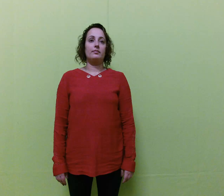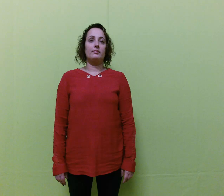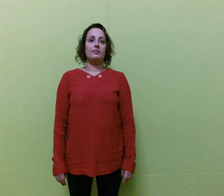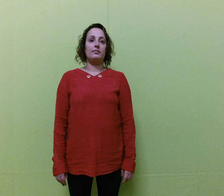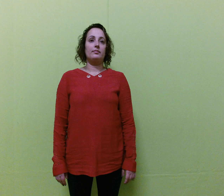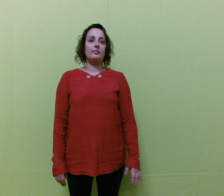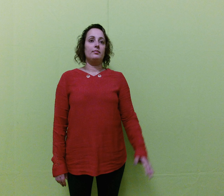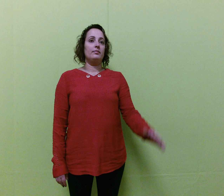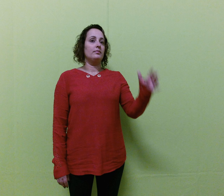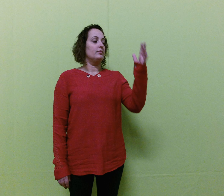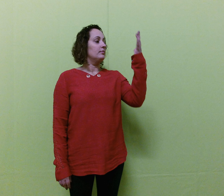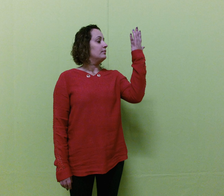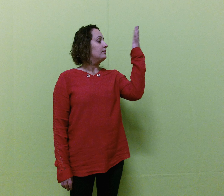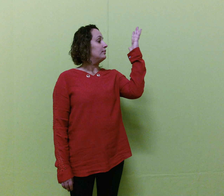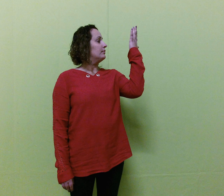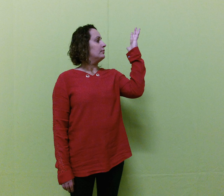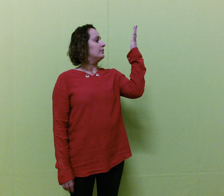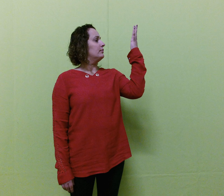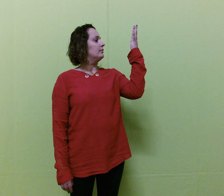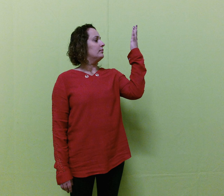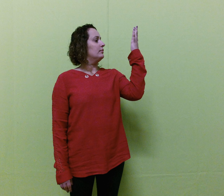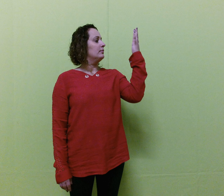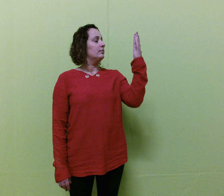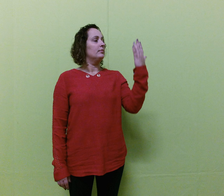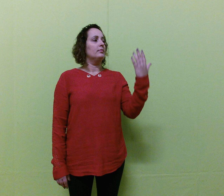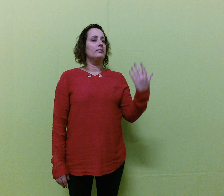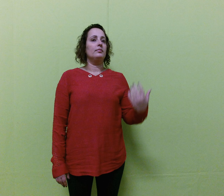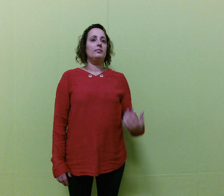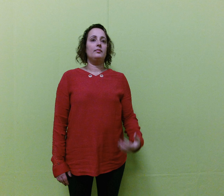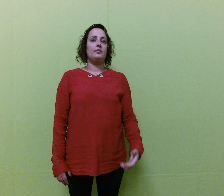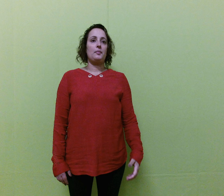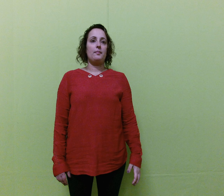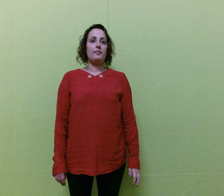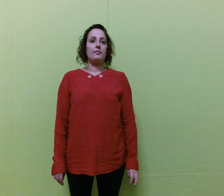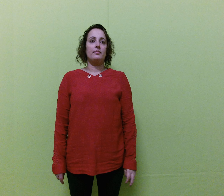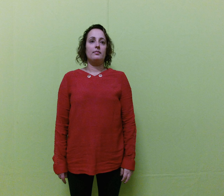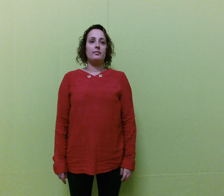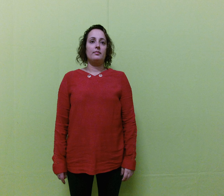espelho